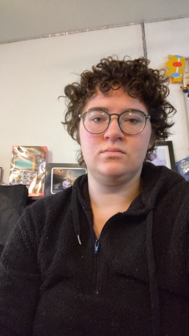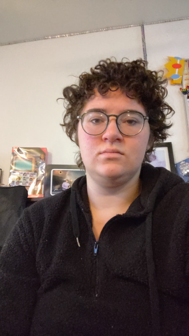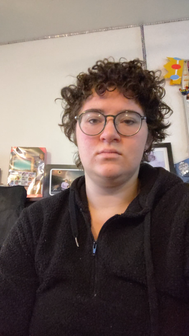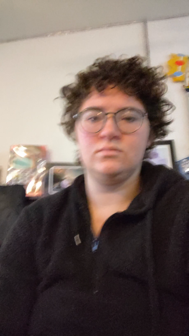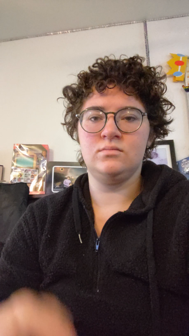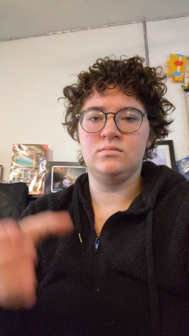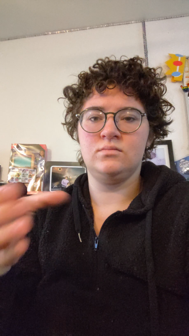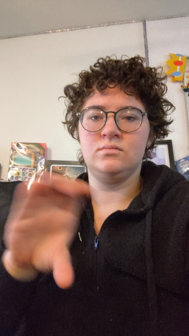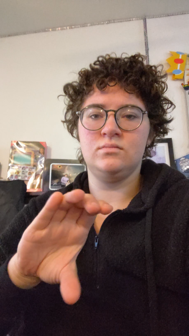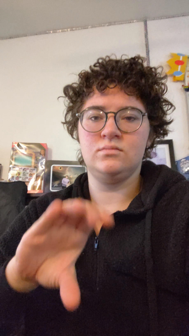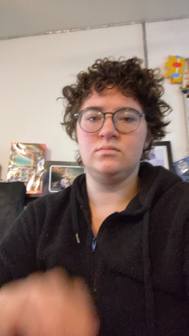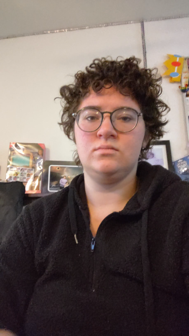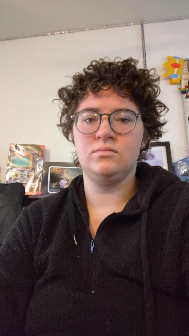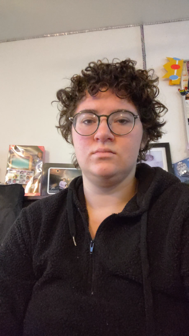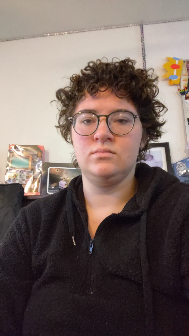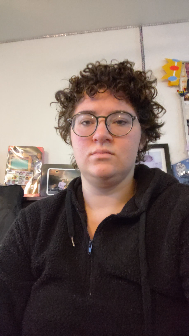dump